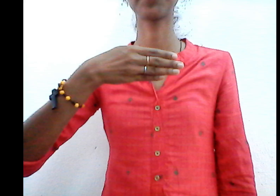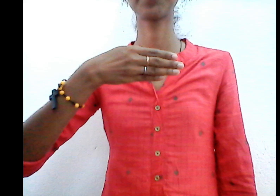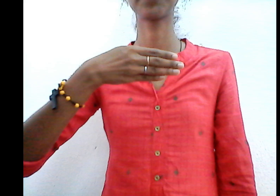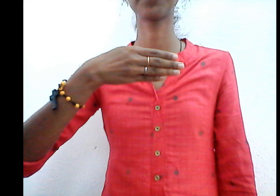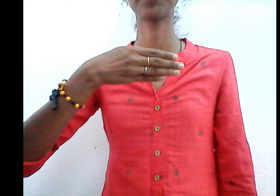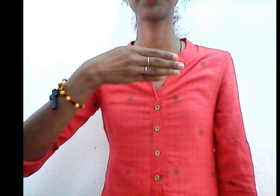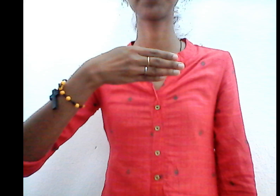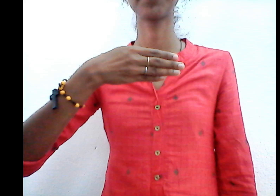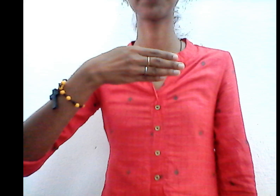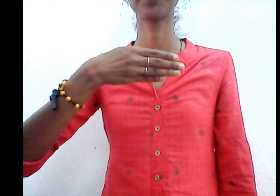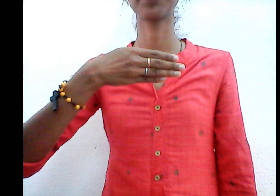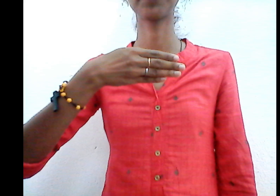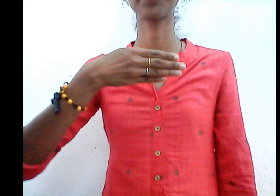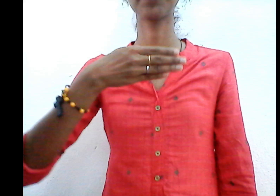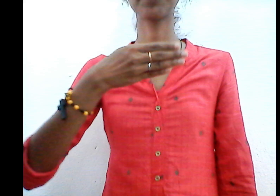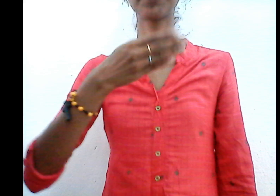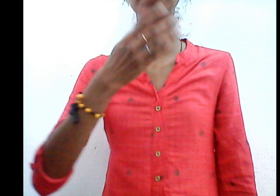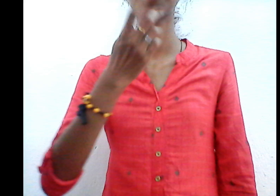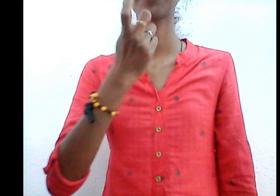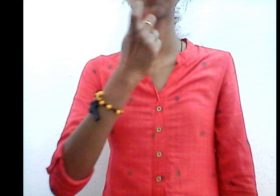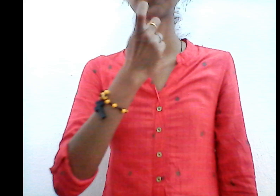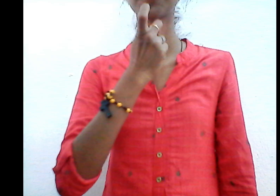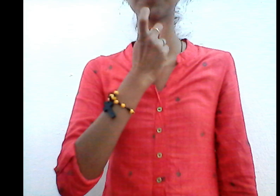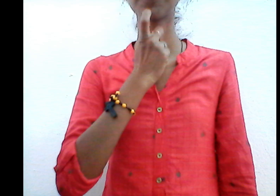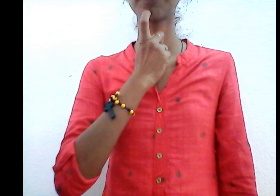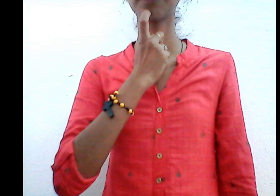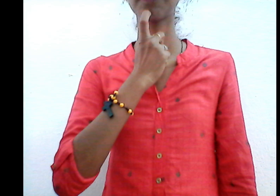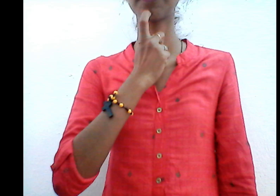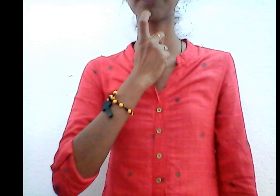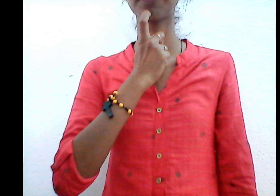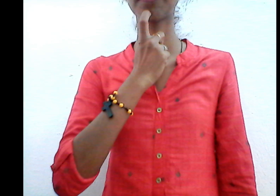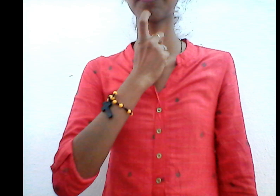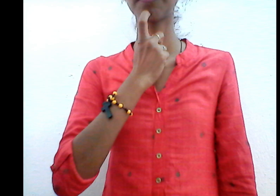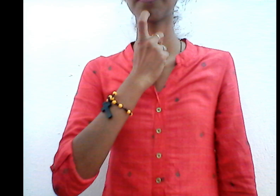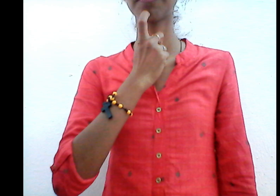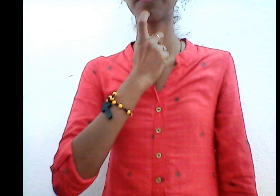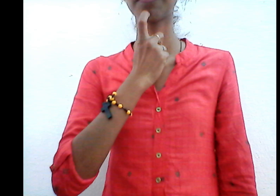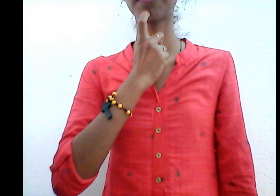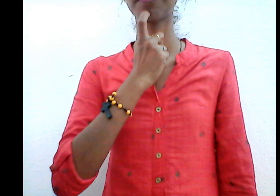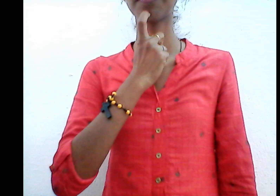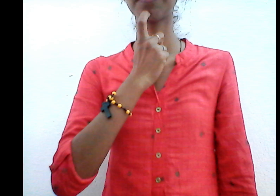അം